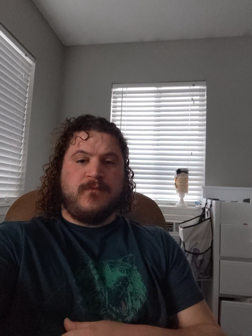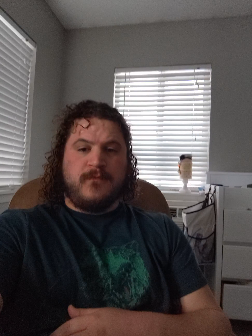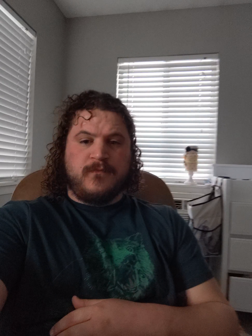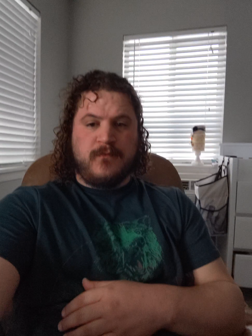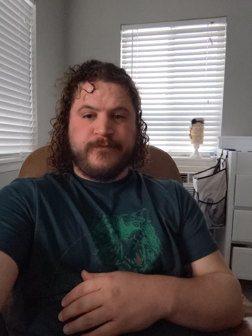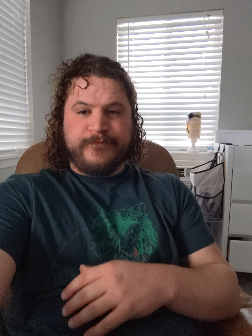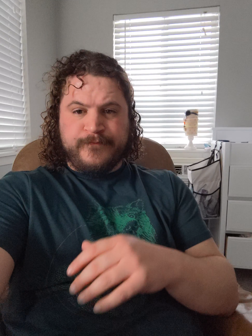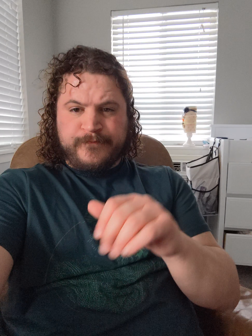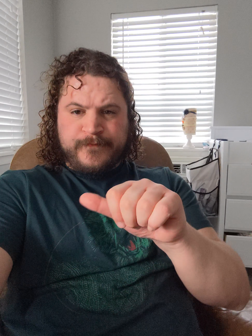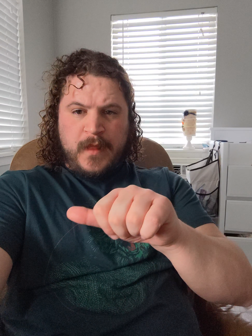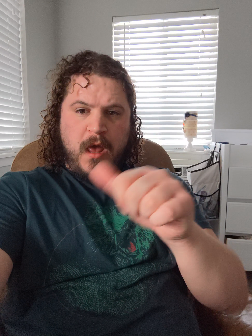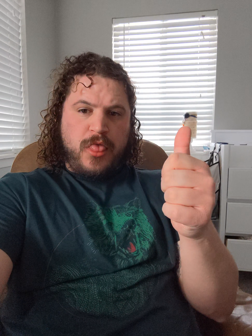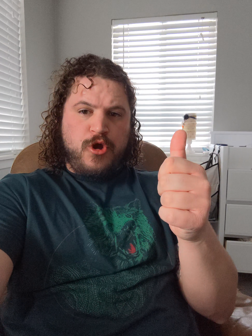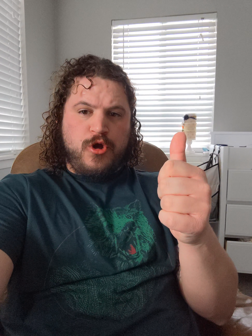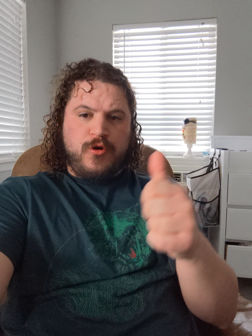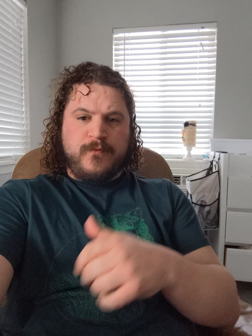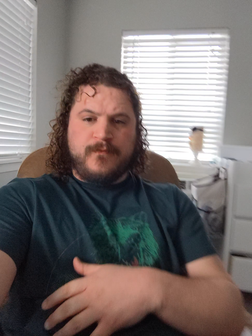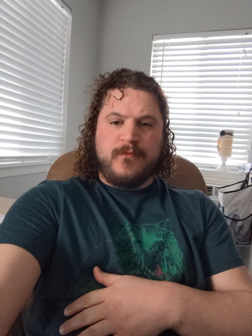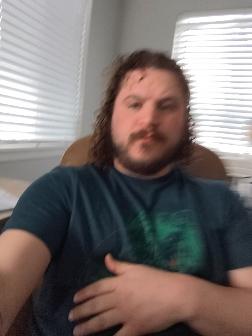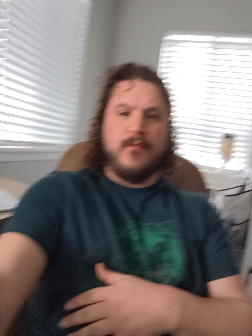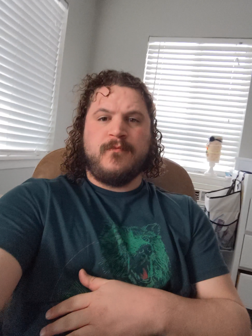another